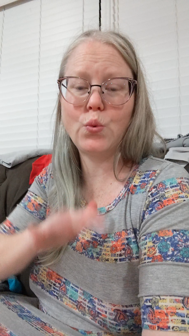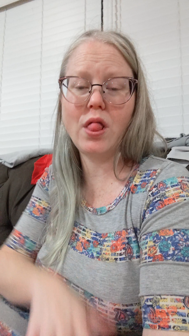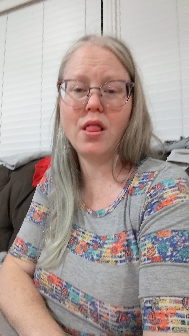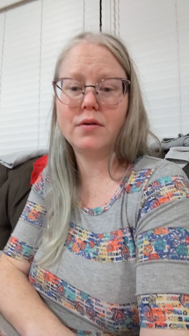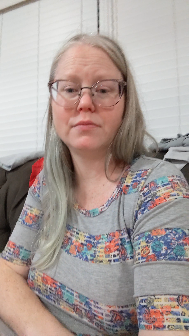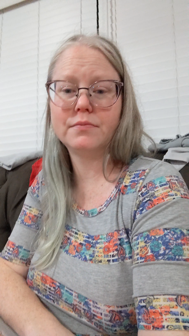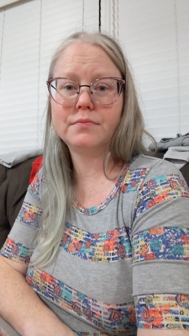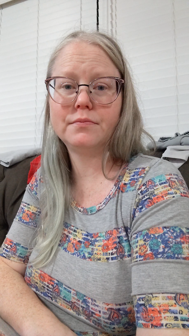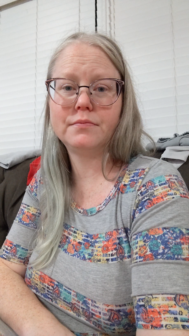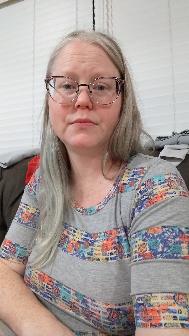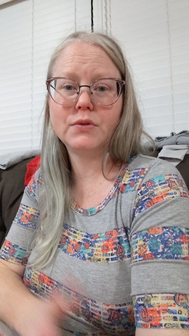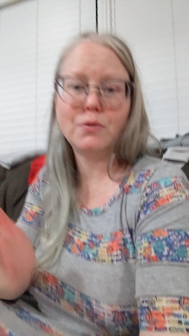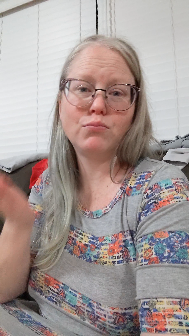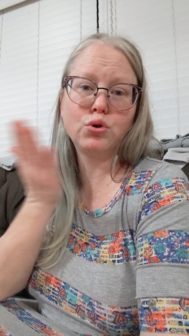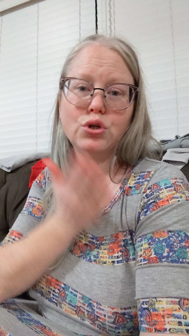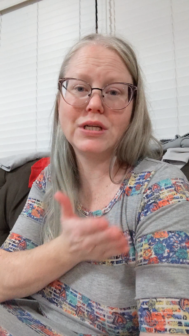bring